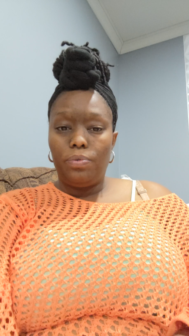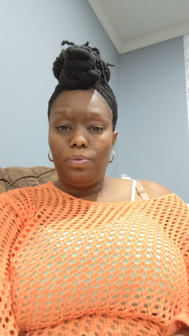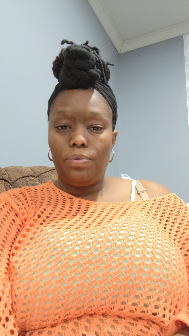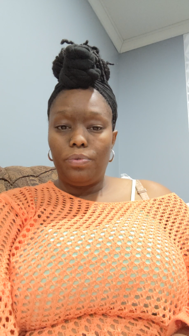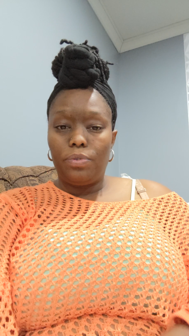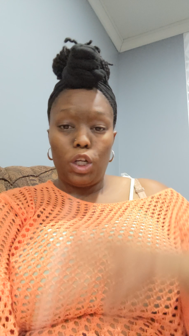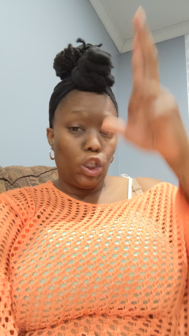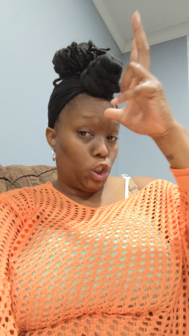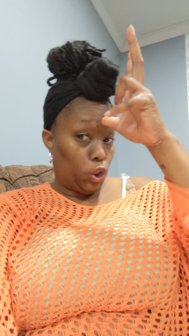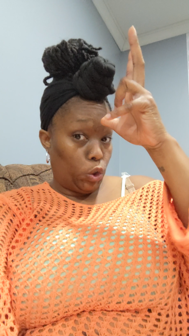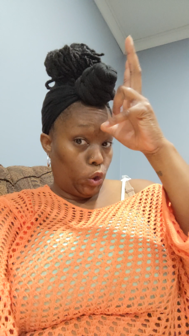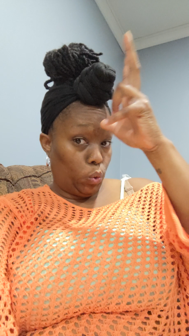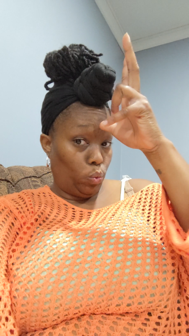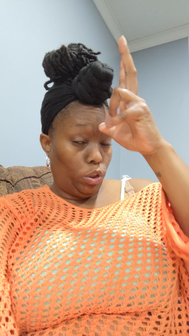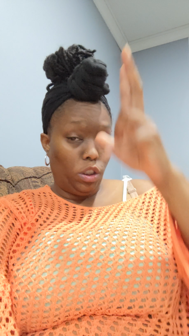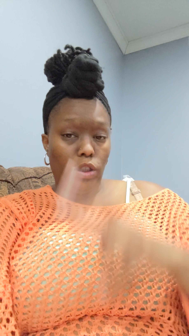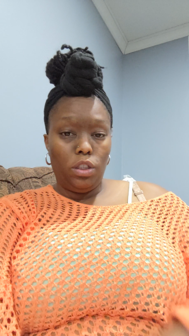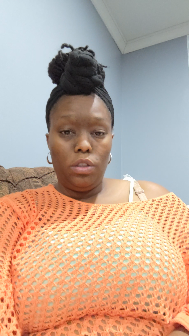rooster